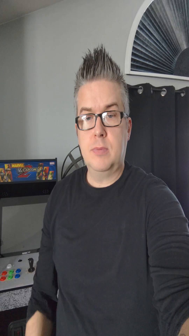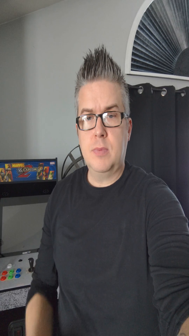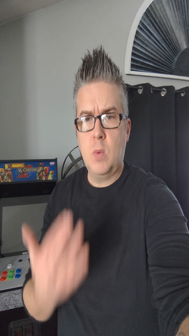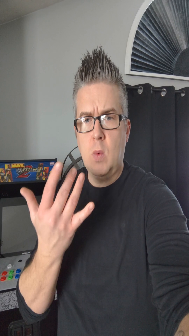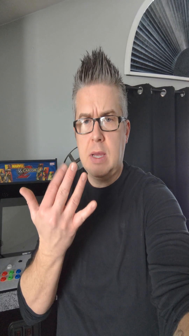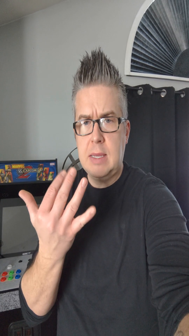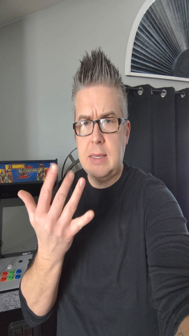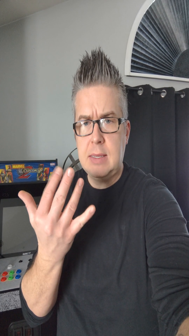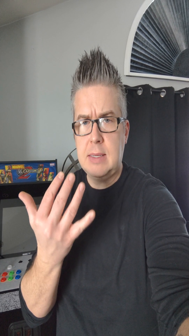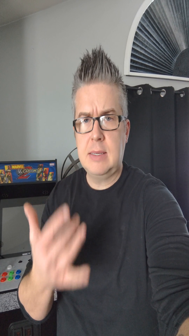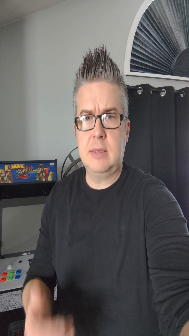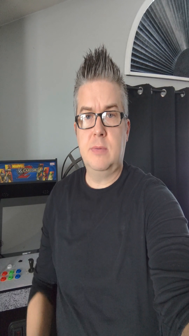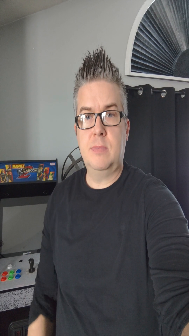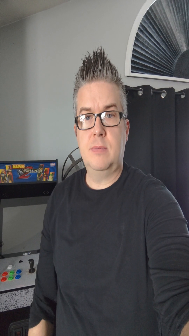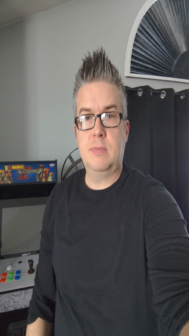wait